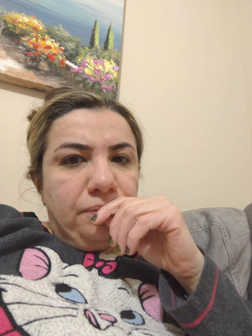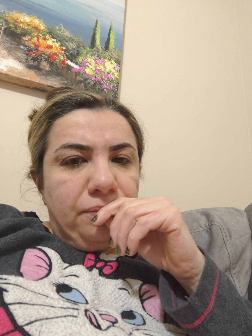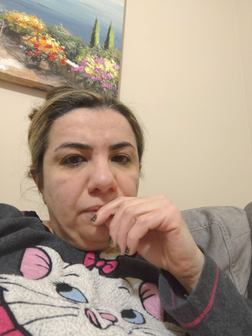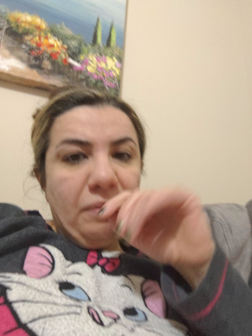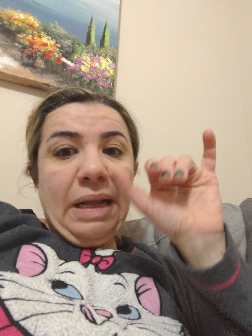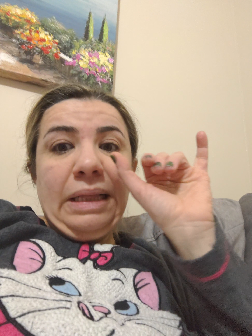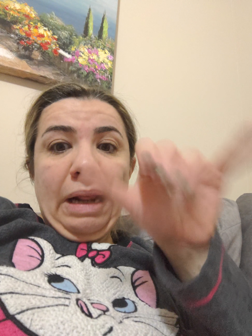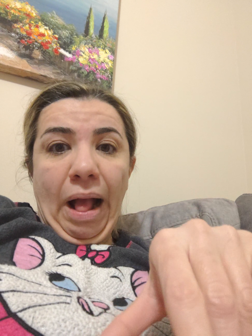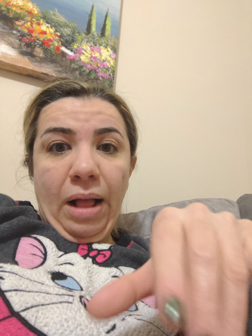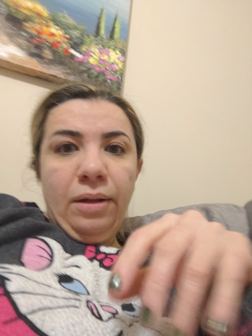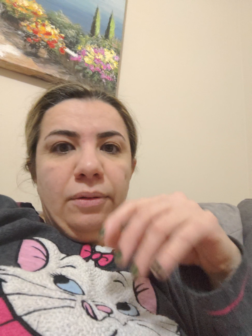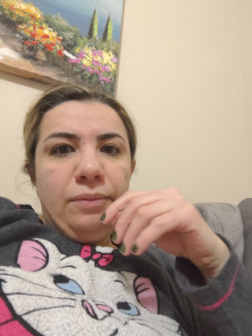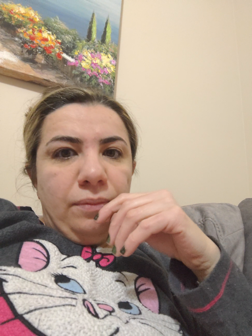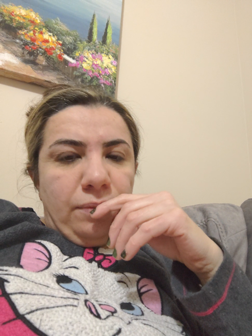that